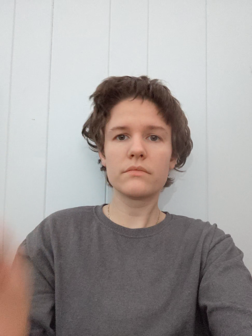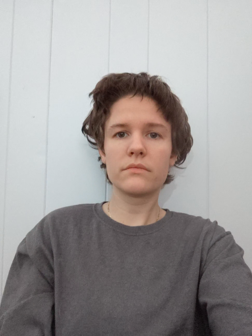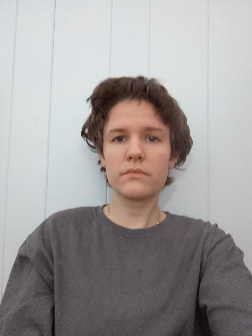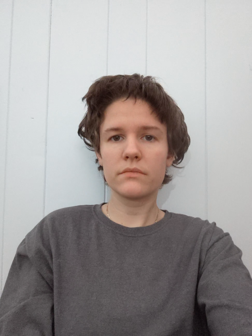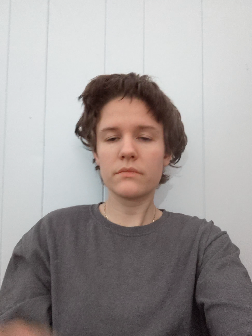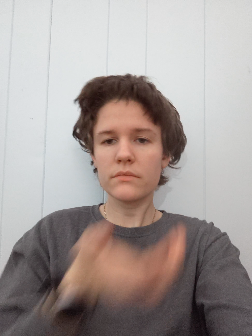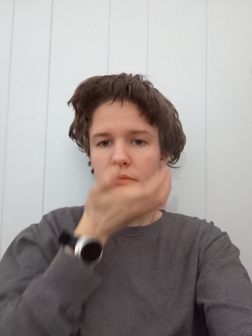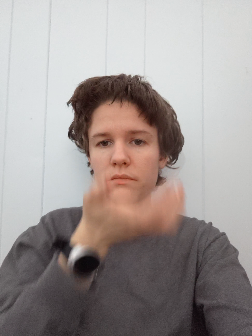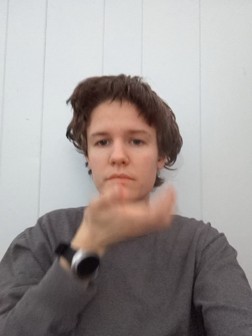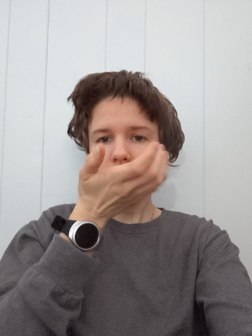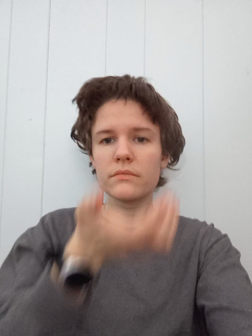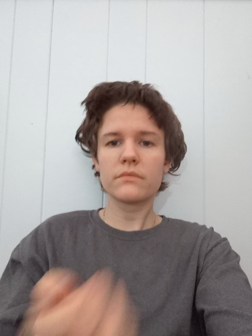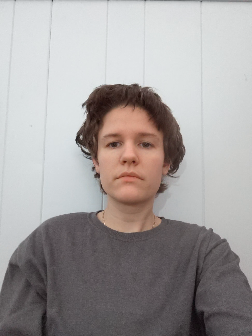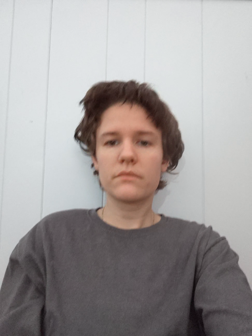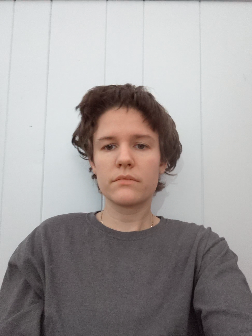grass